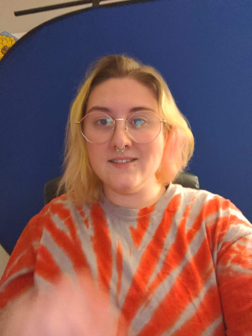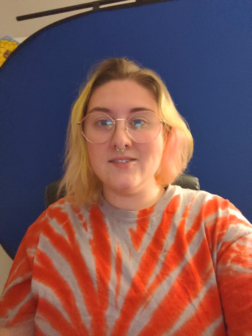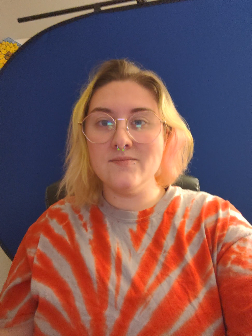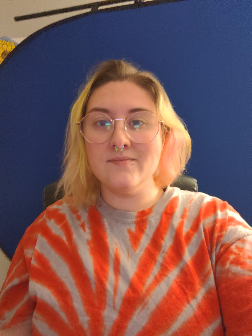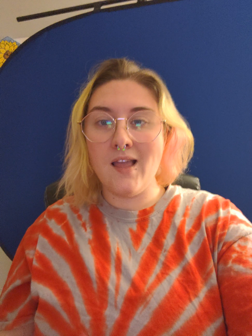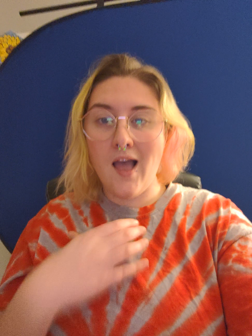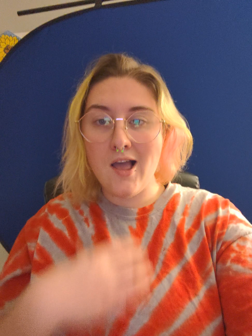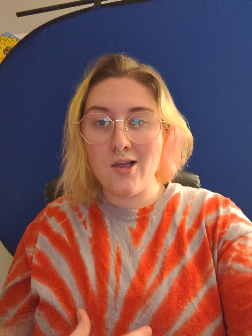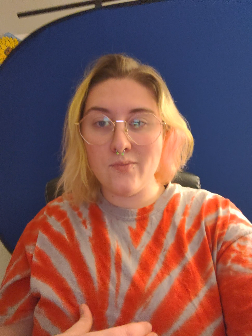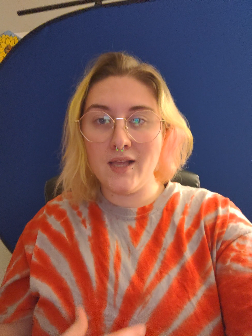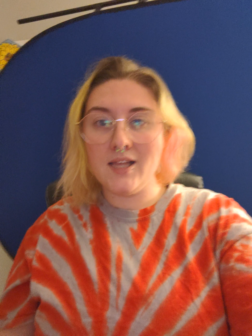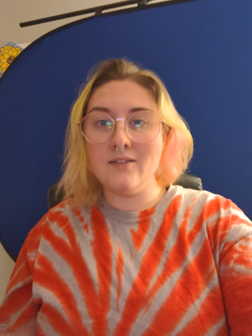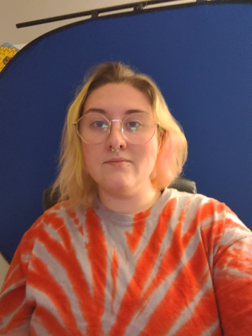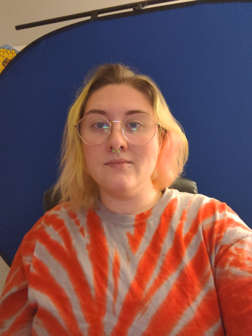hungry